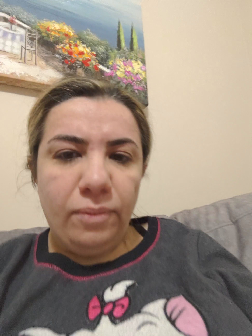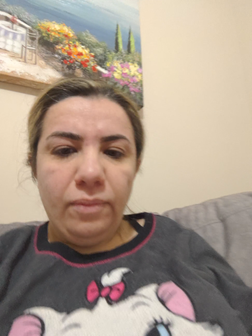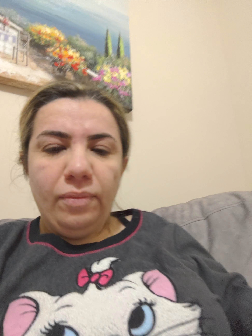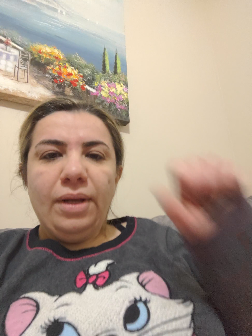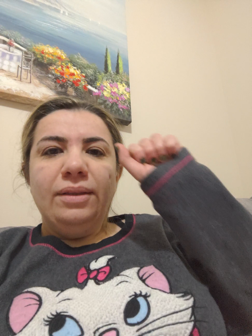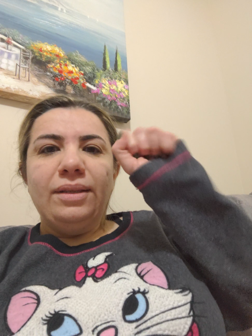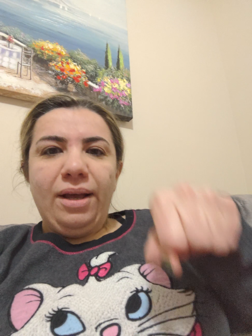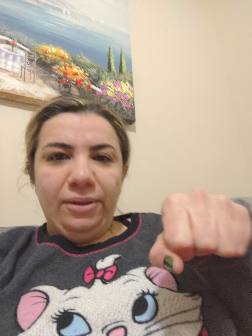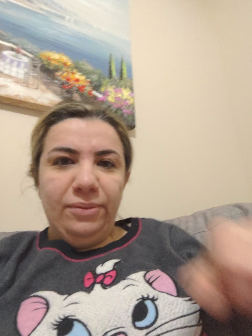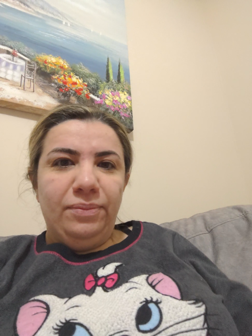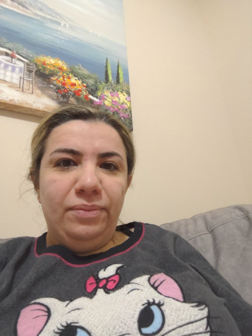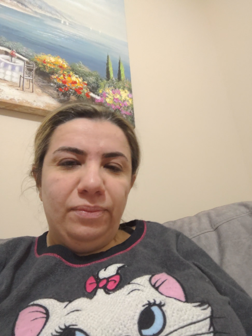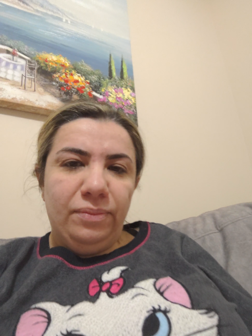can